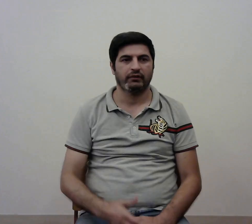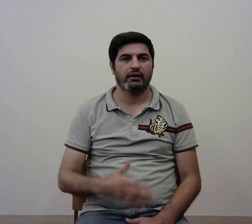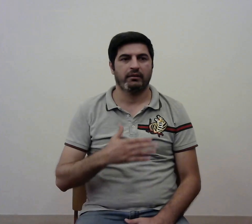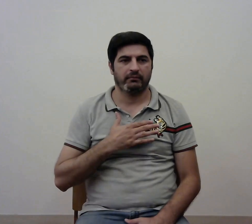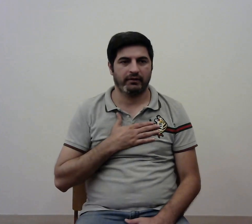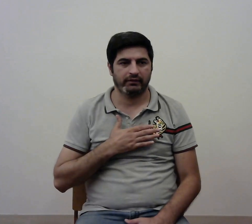mən